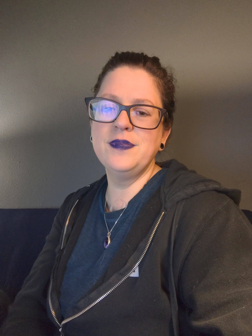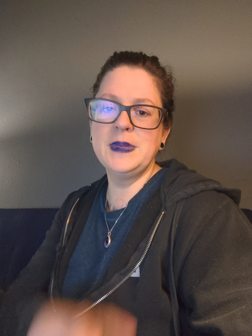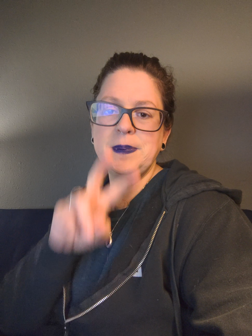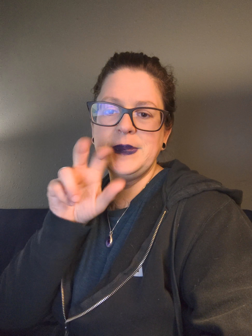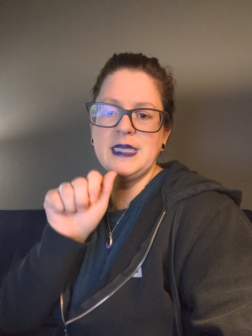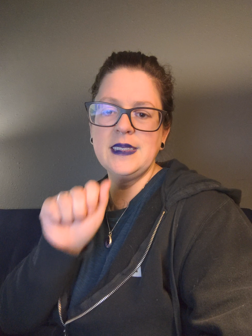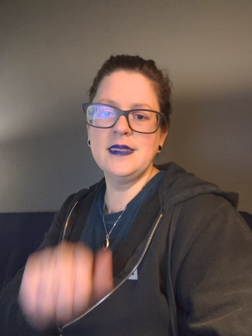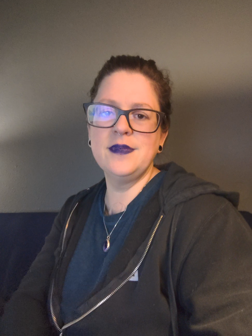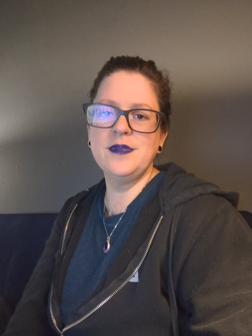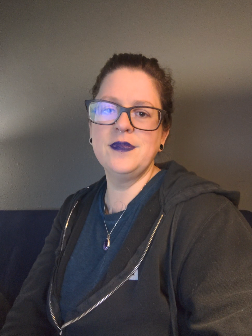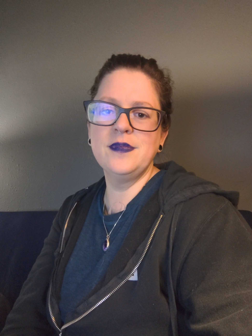pizza